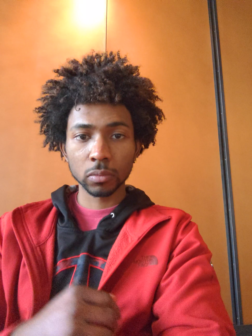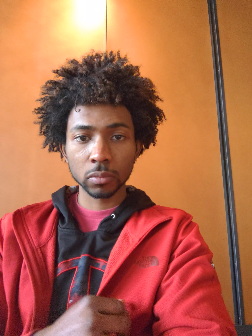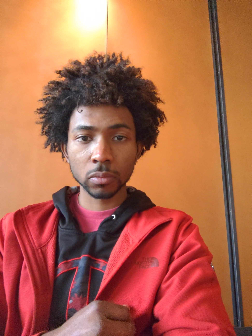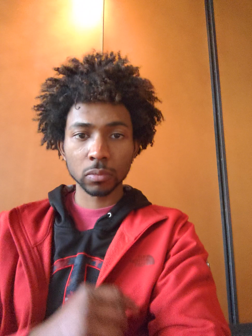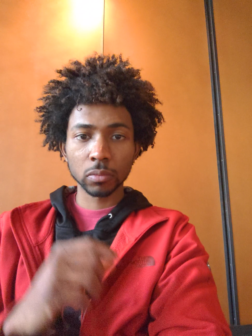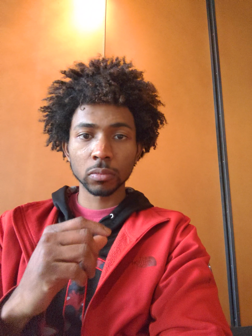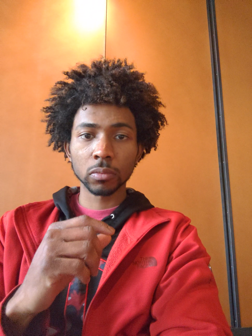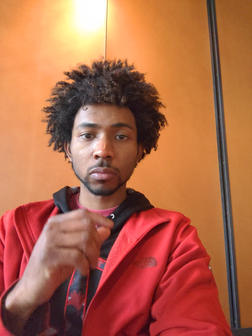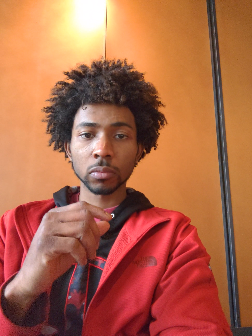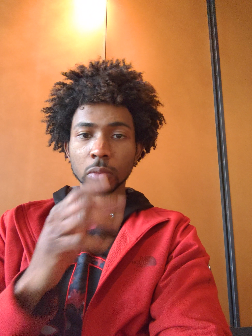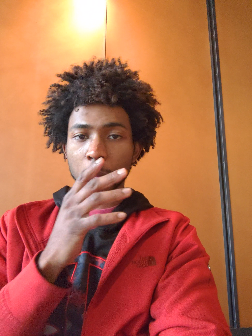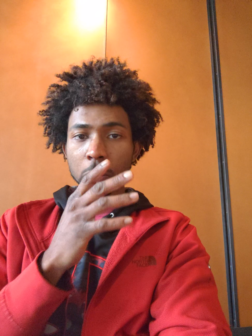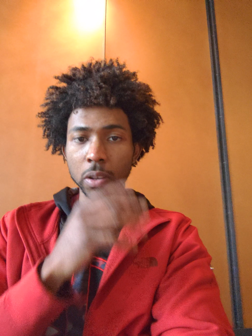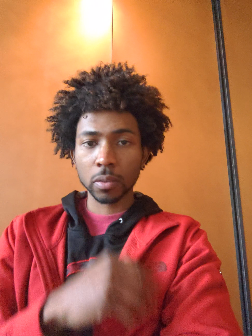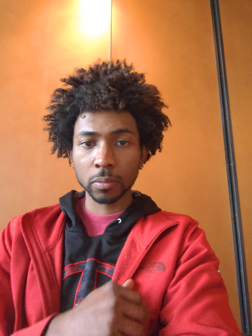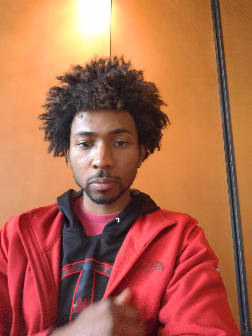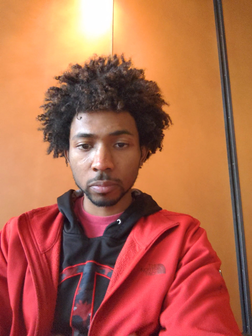mom